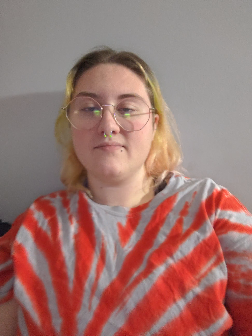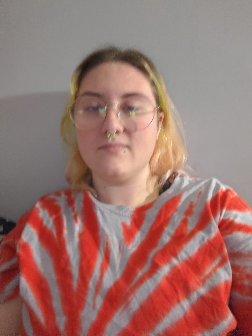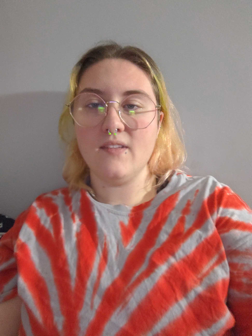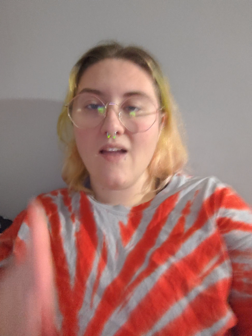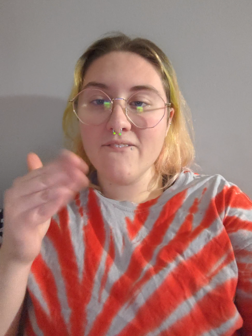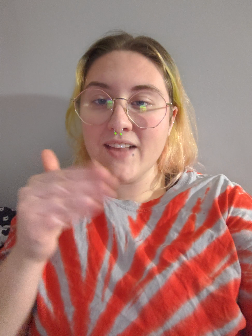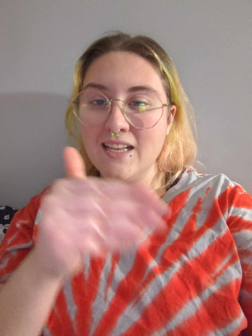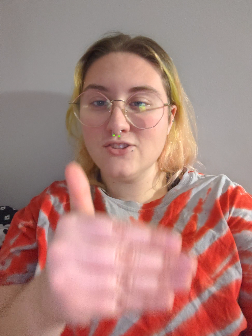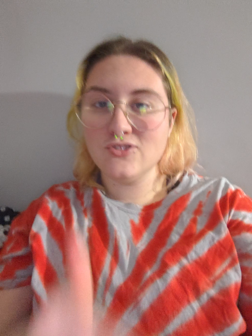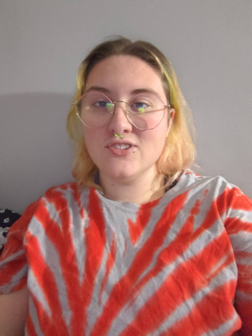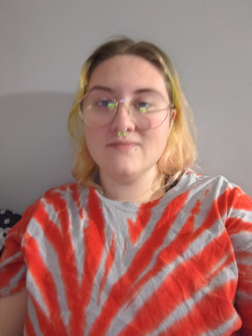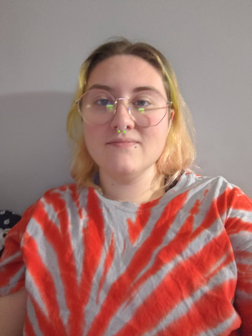fish